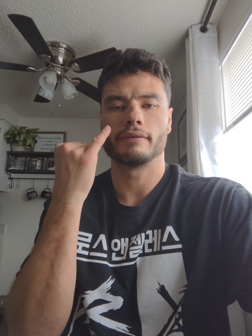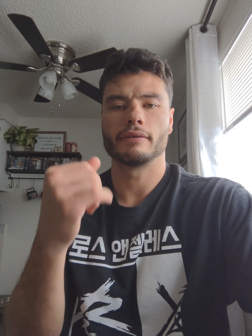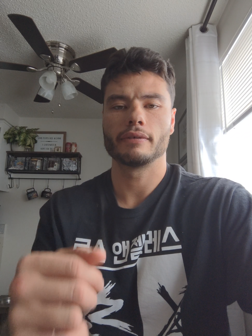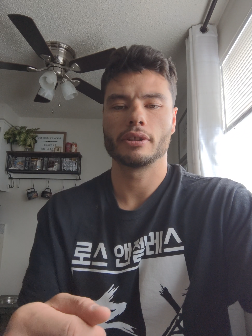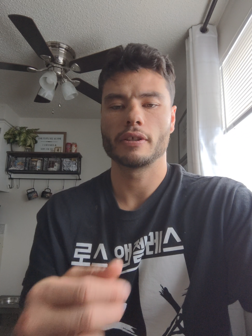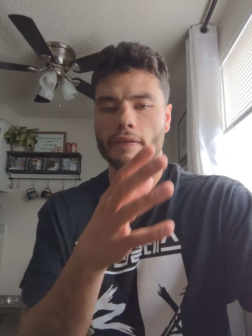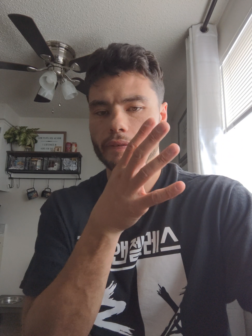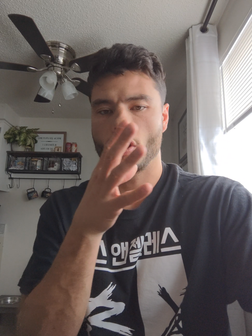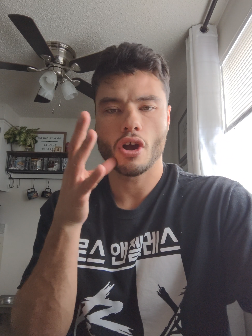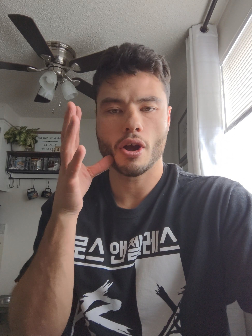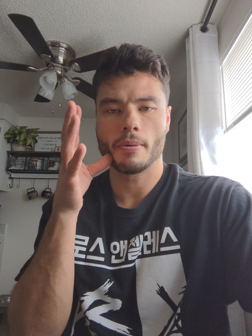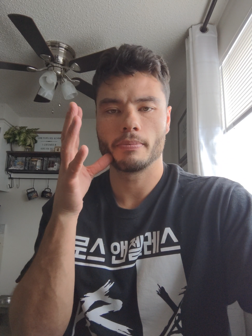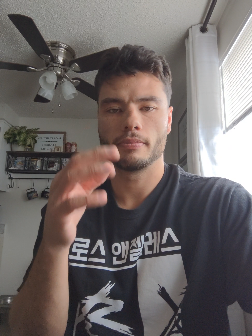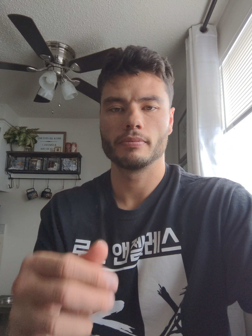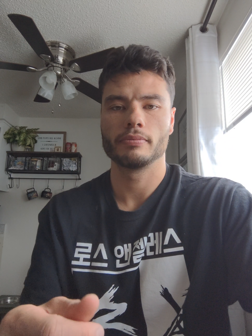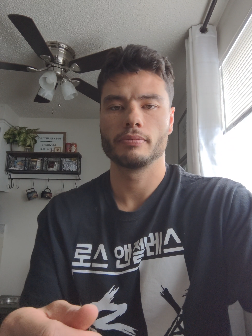farm